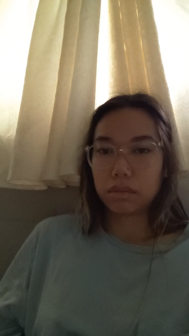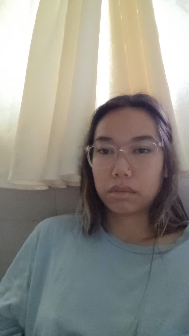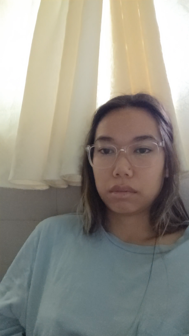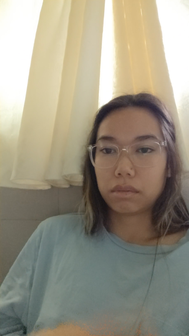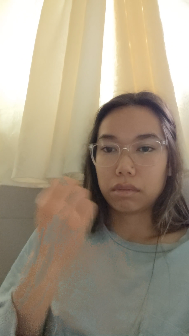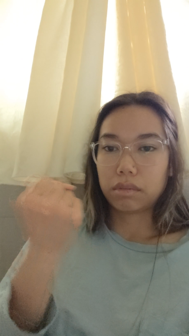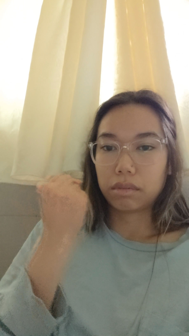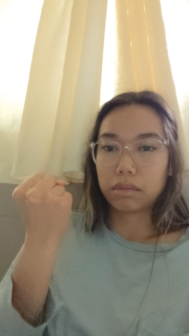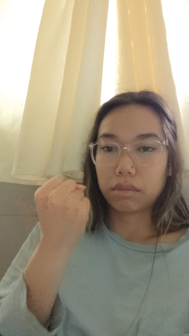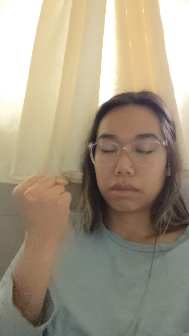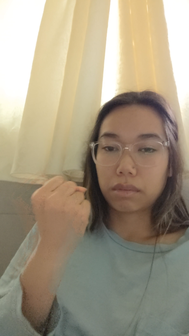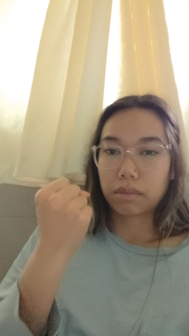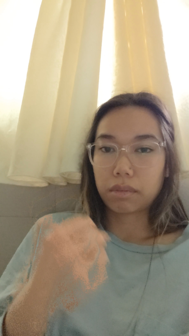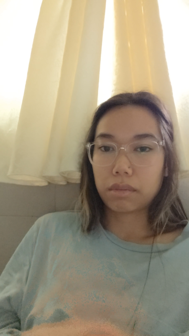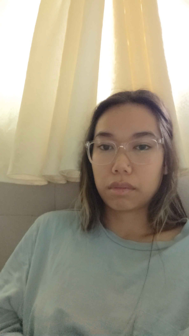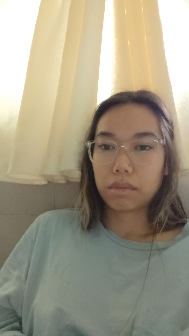hold